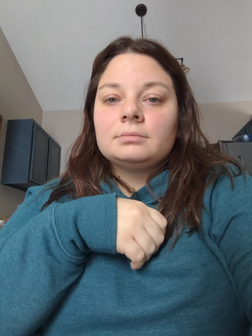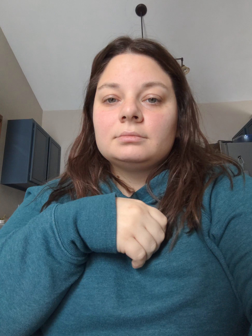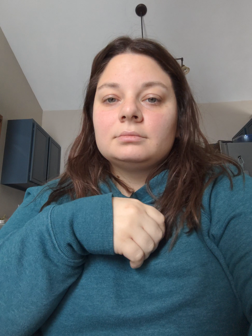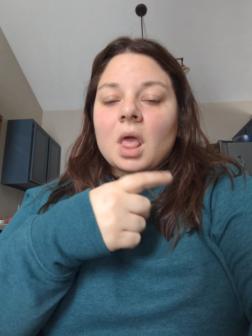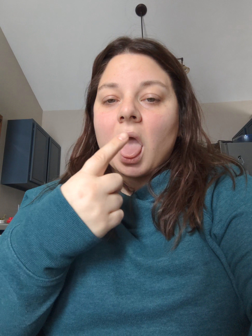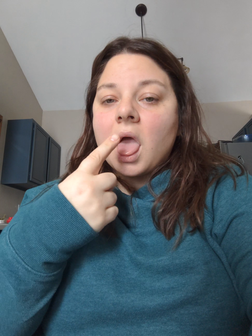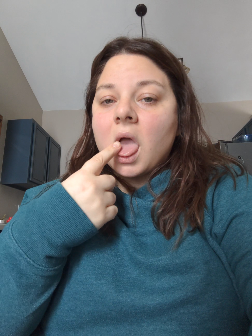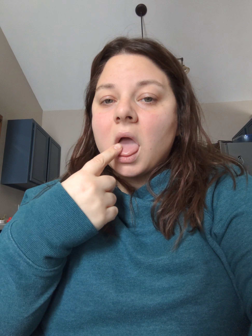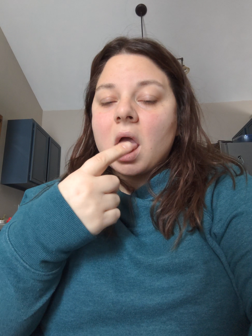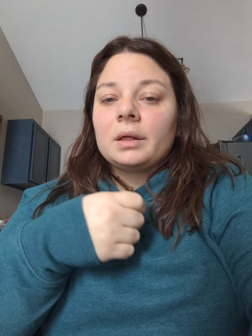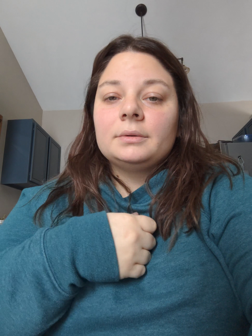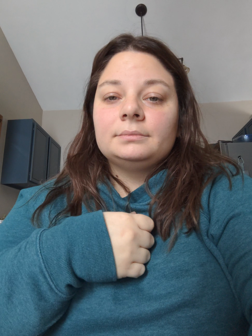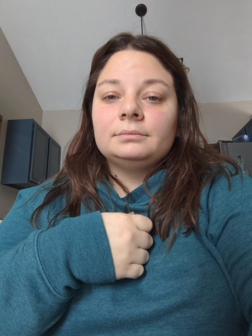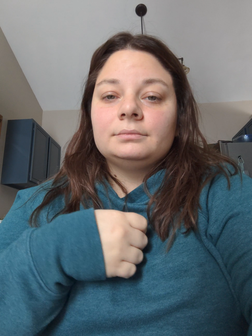tongue